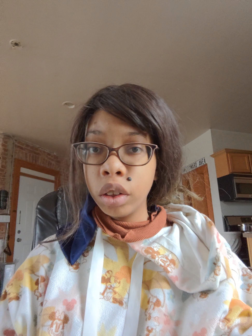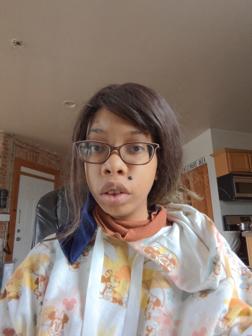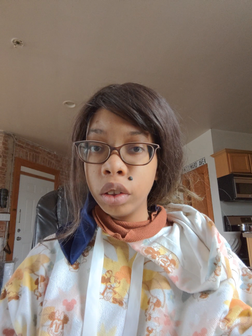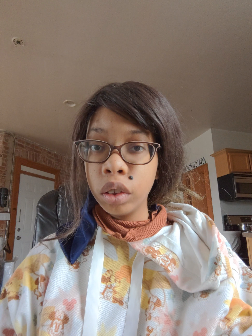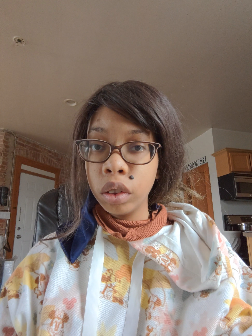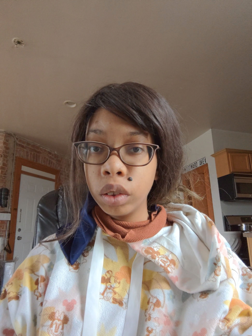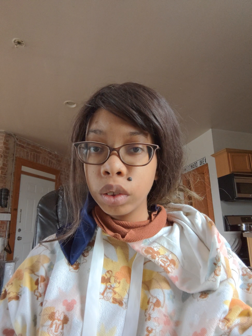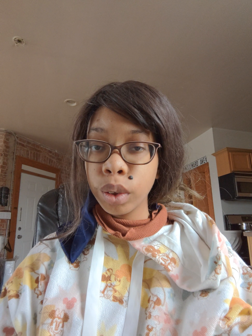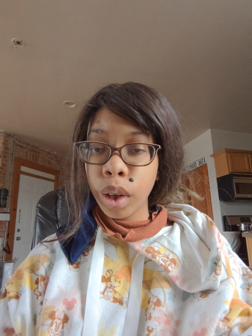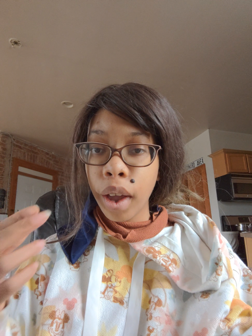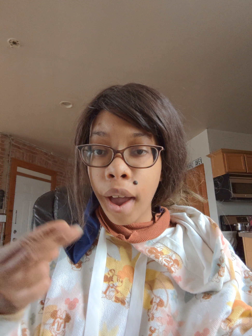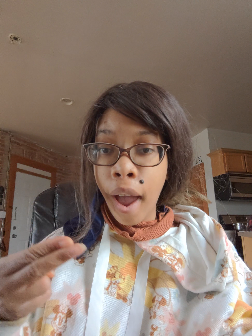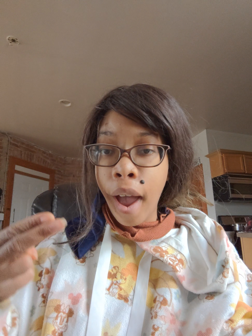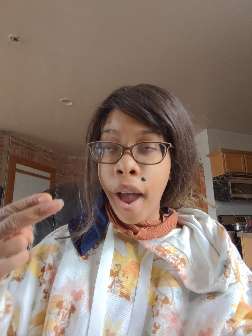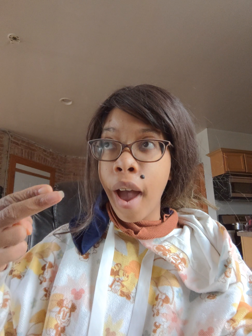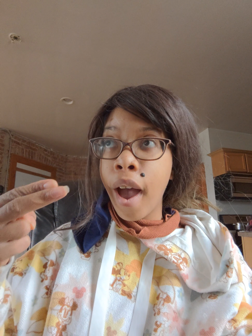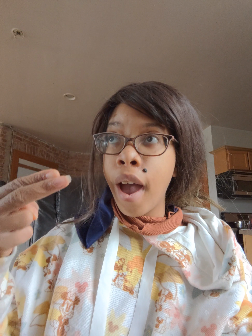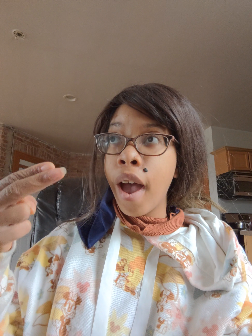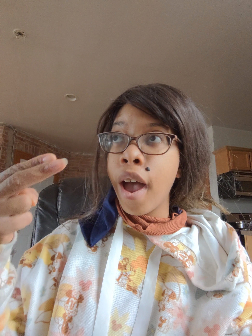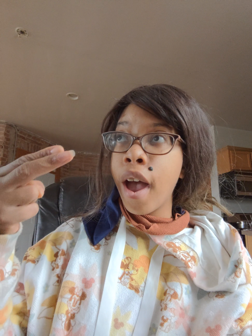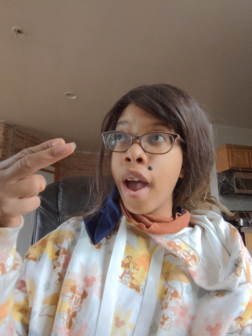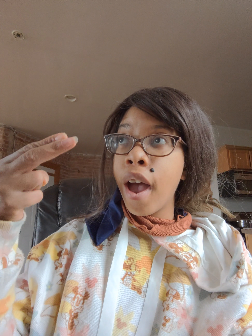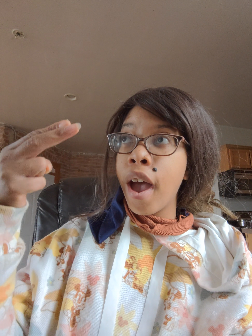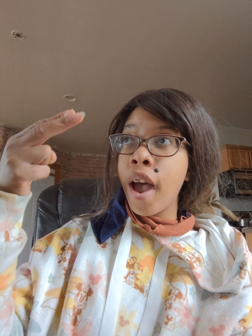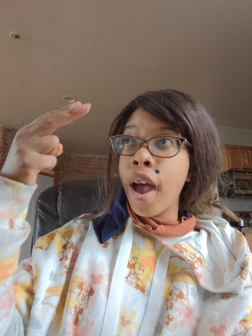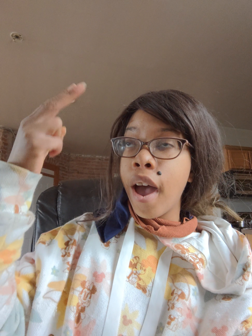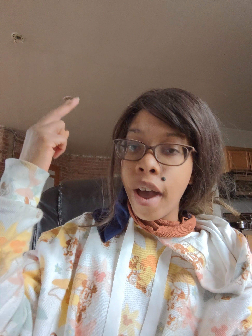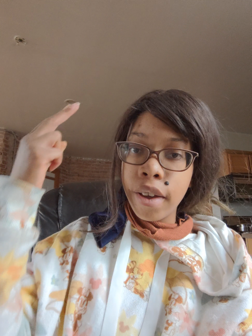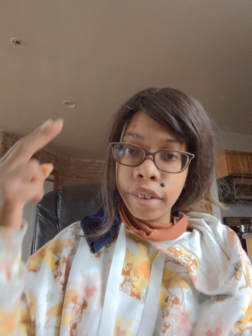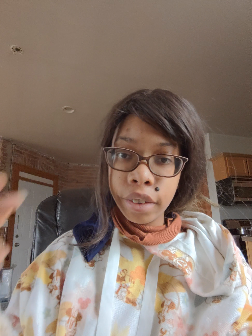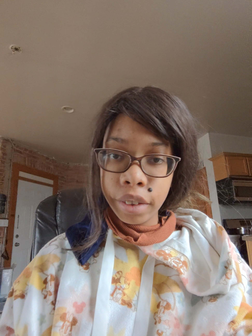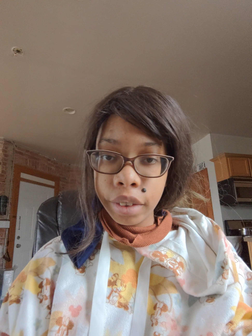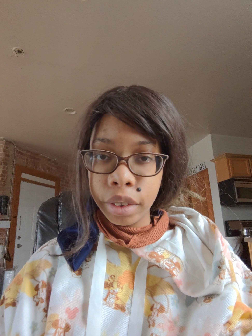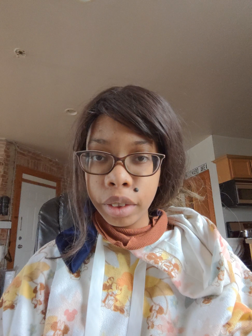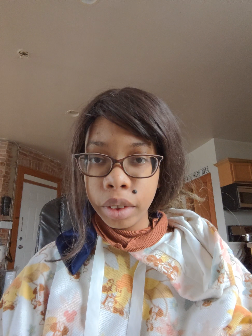high